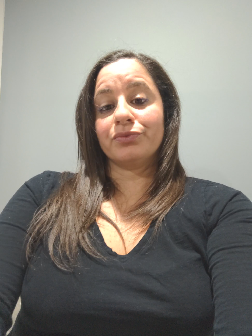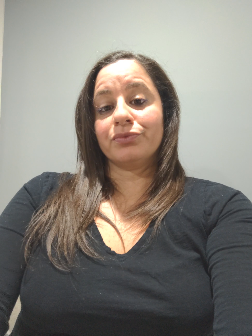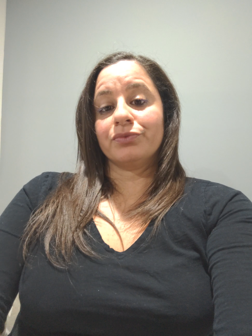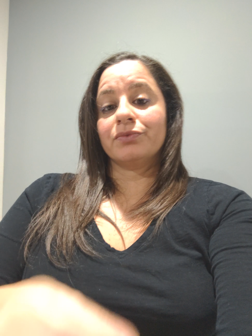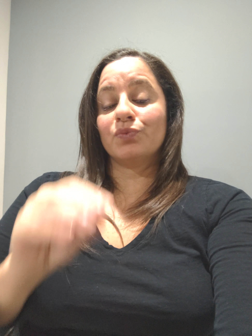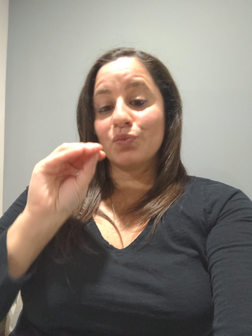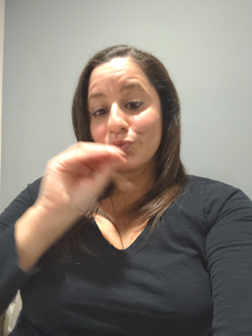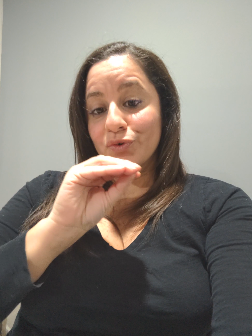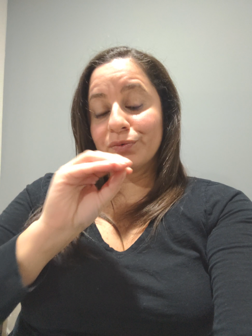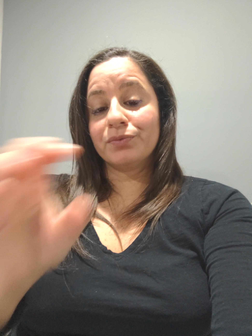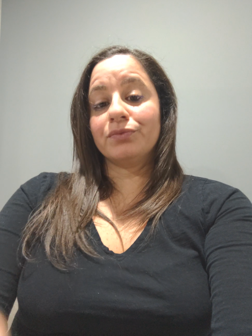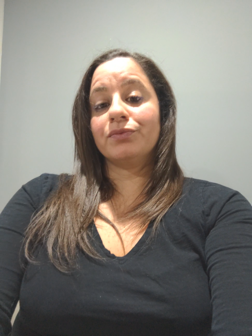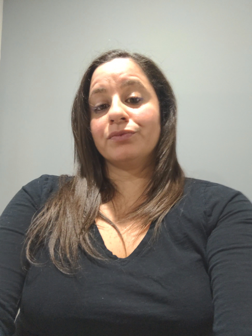kiss